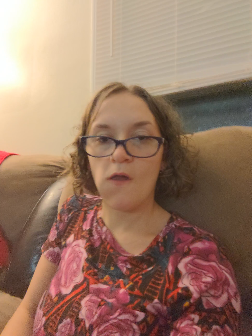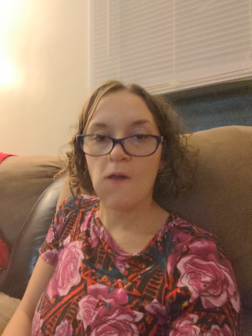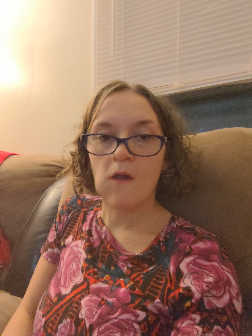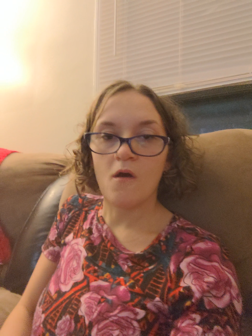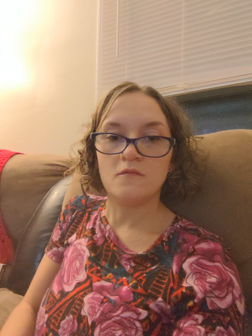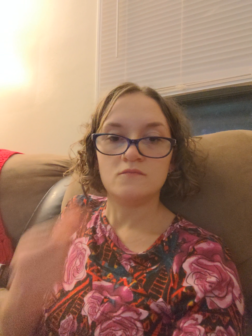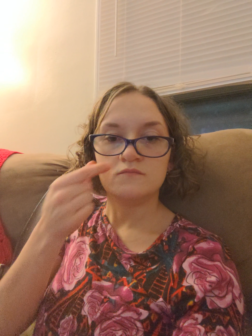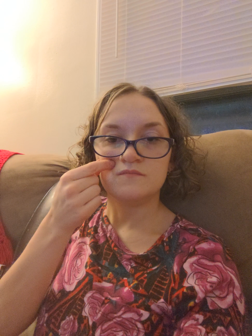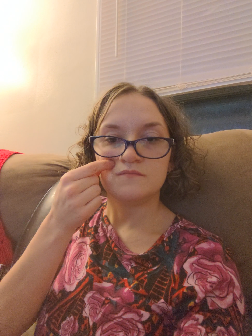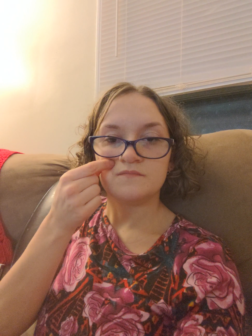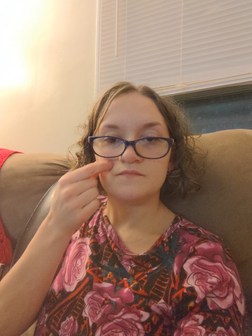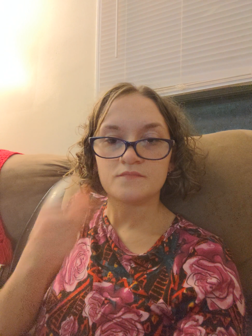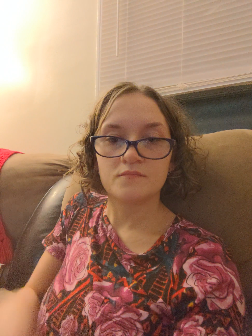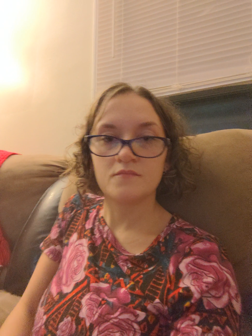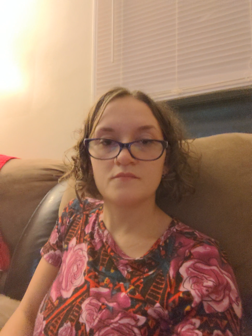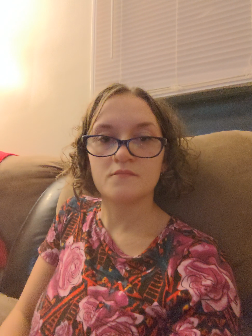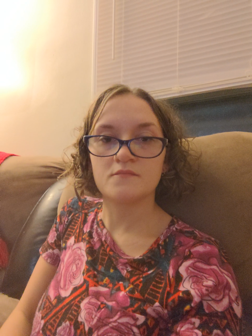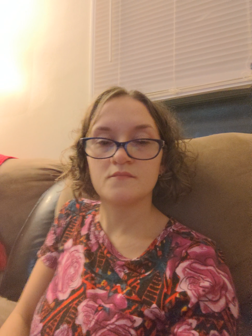cheek